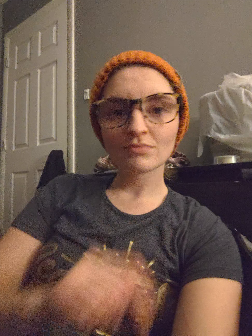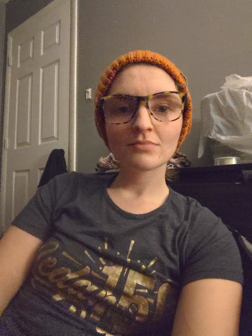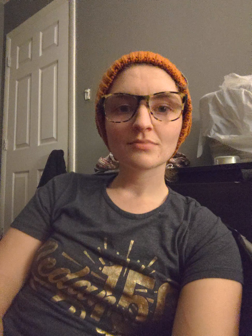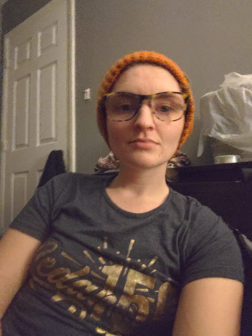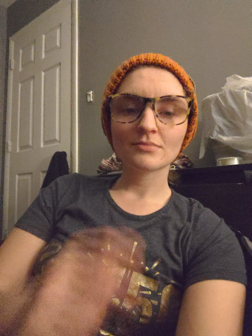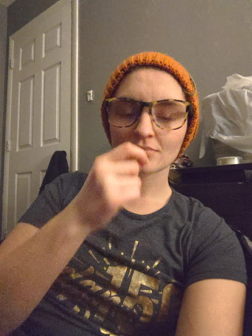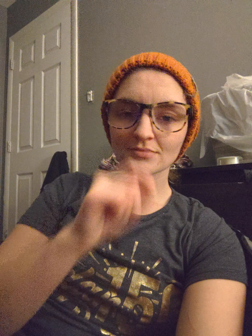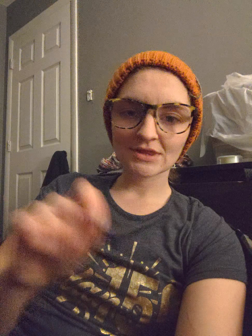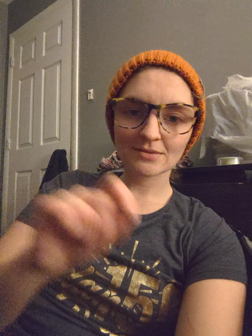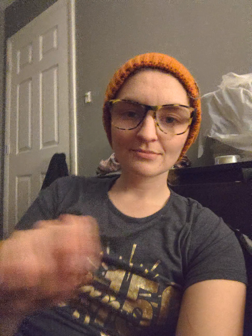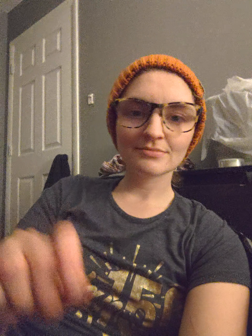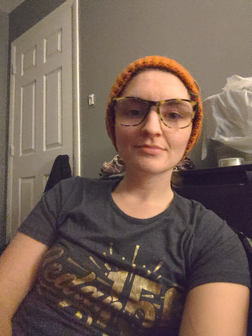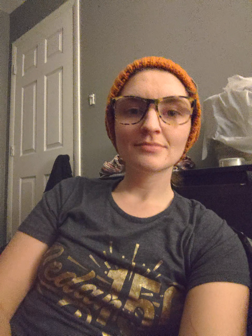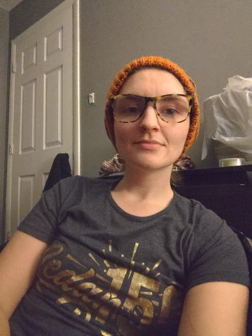pencil